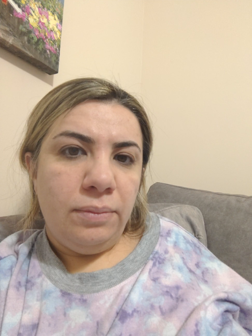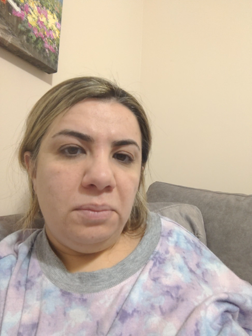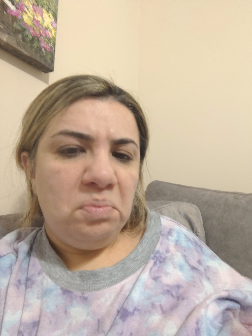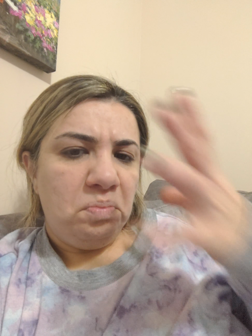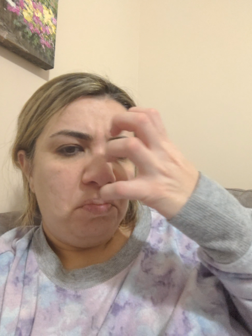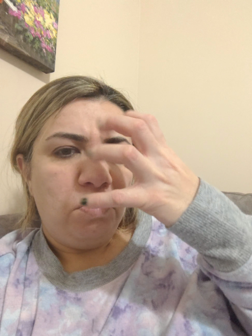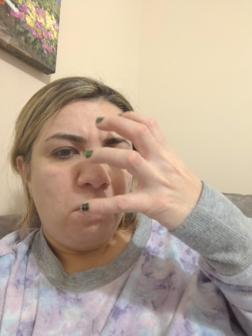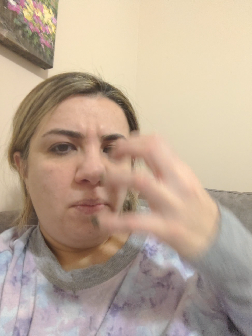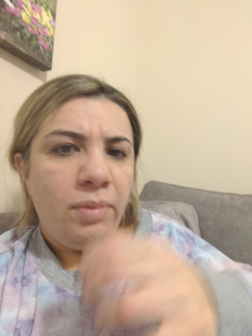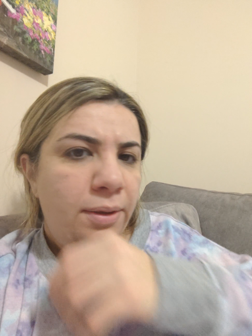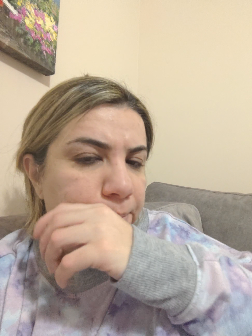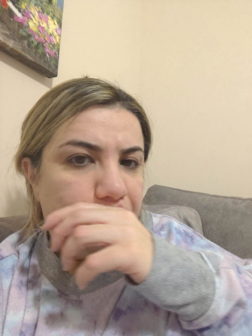mad